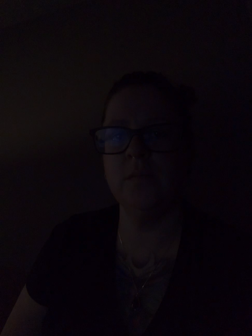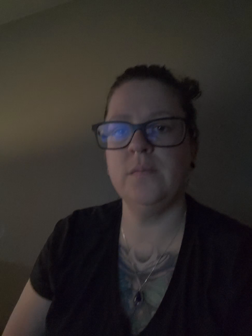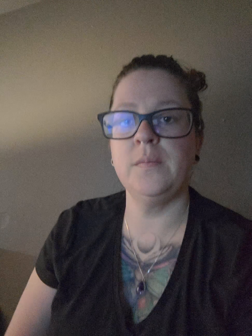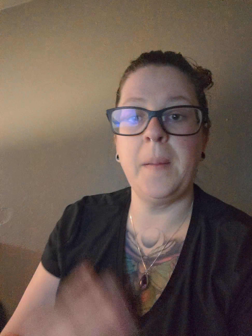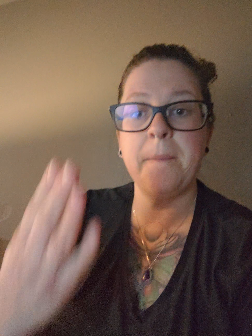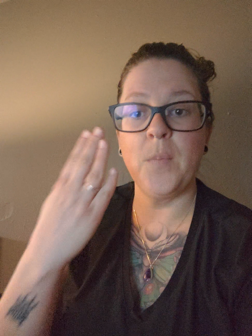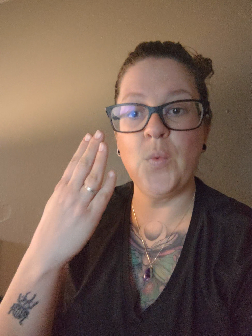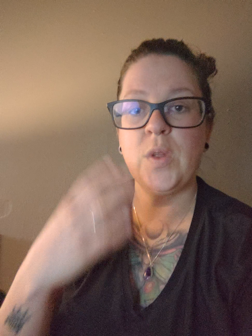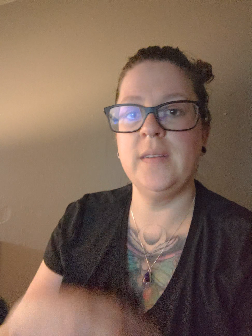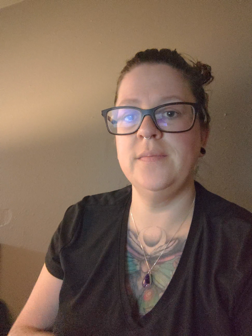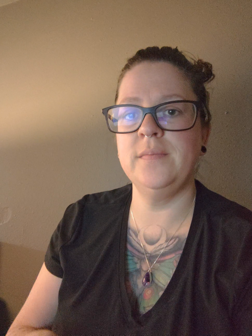morning